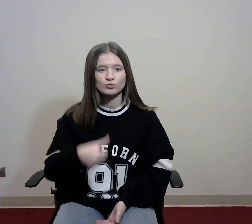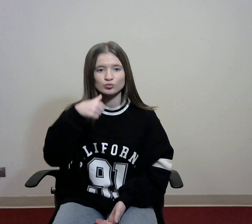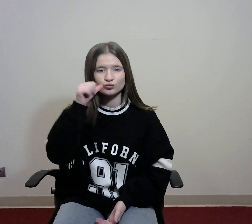dünən